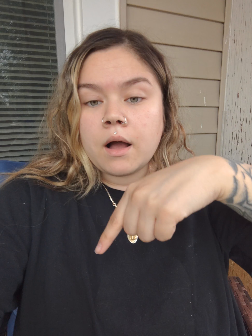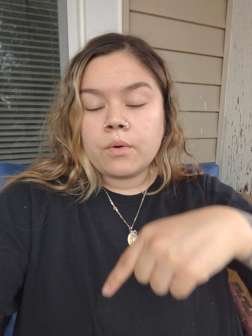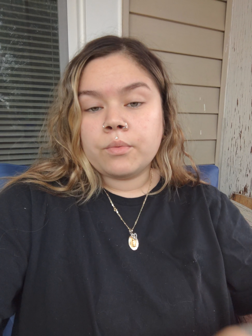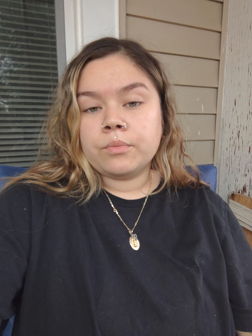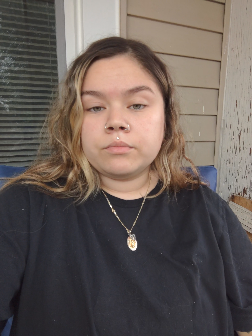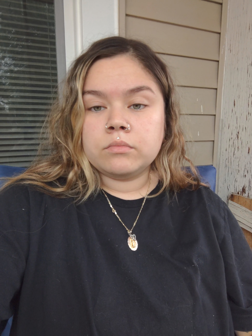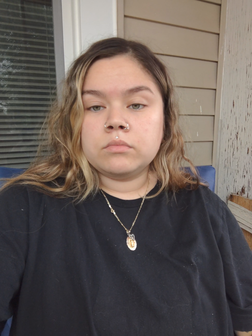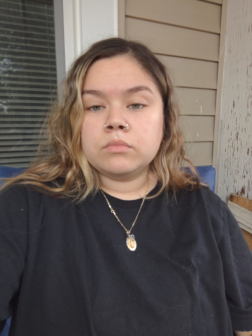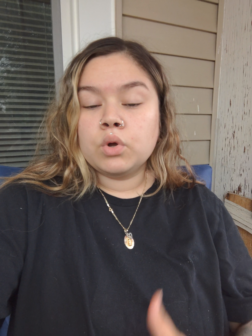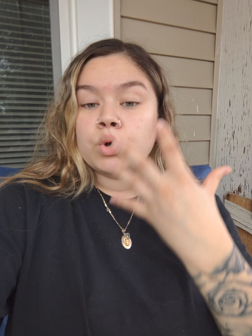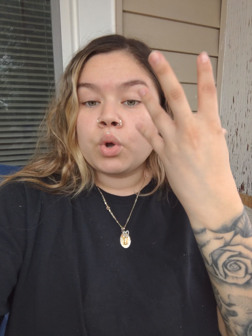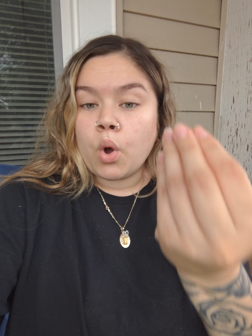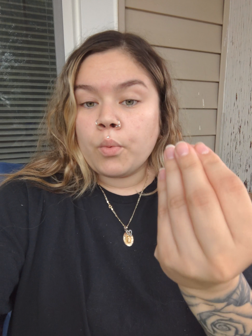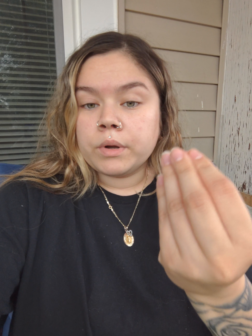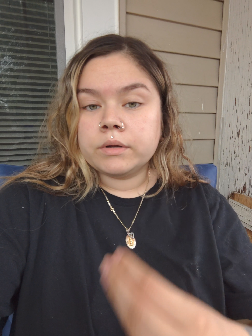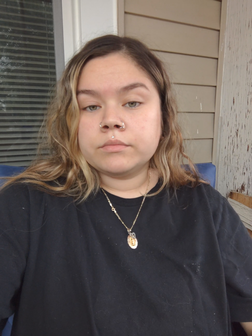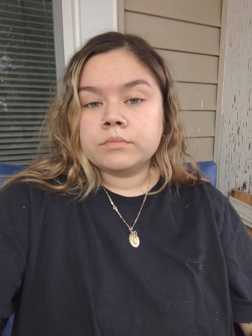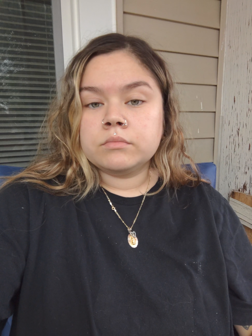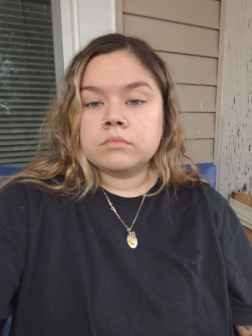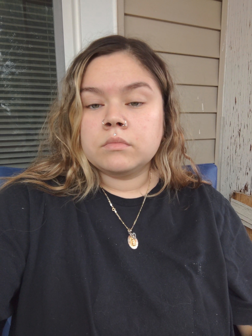going to